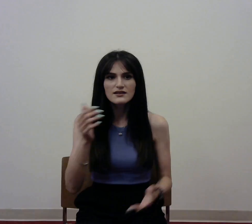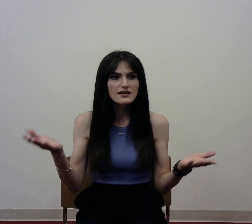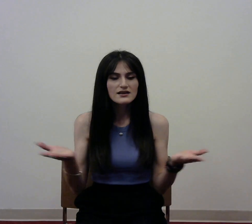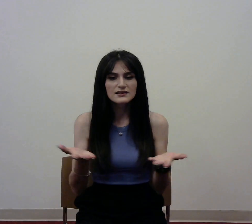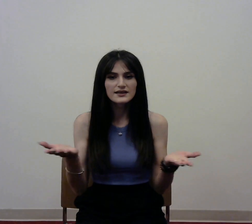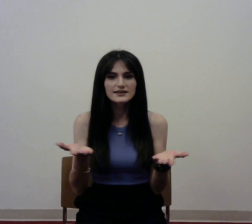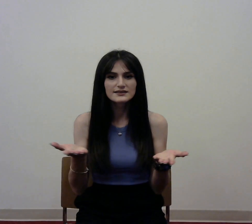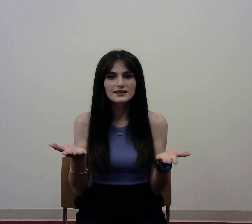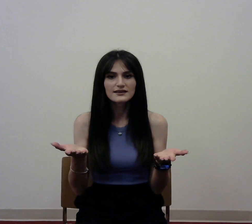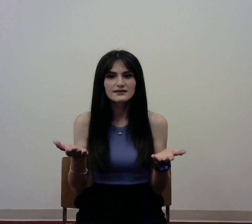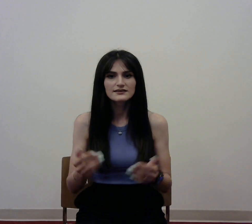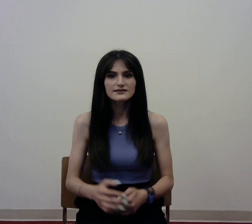nədir